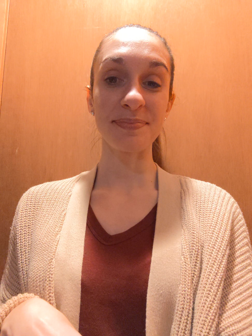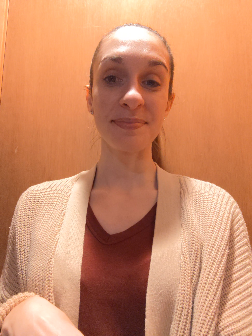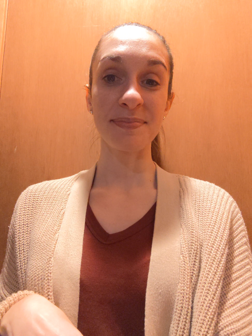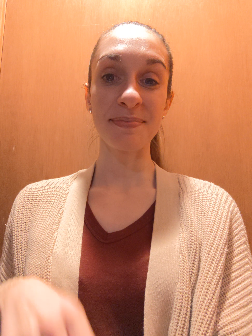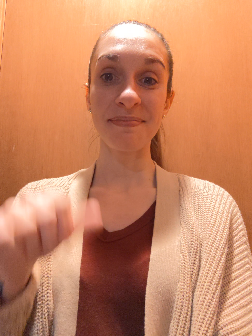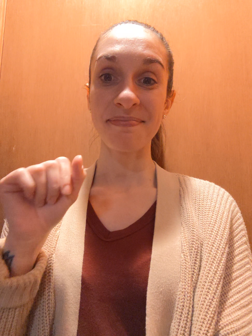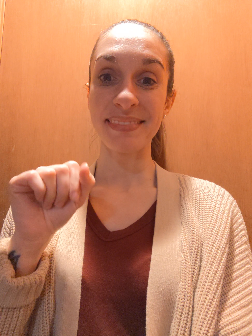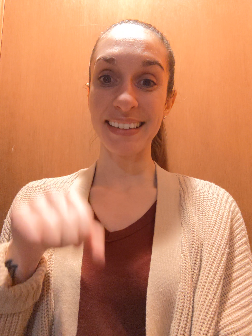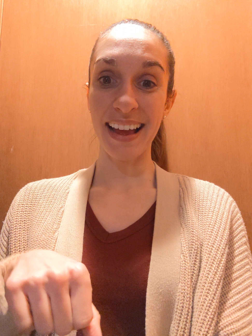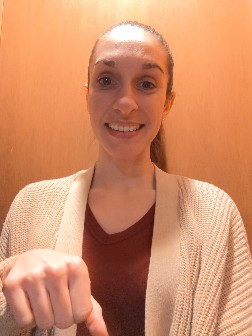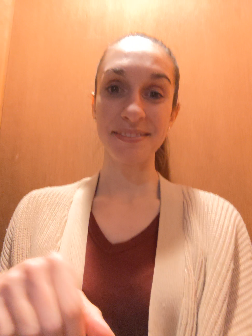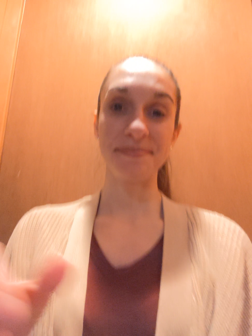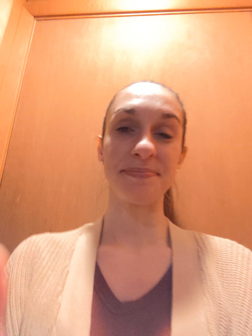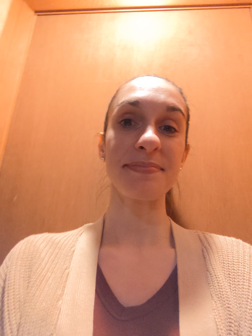can